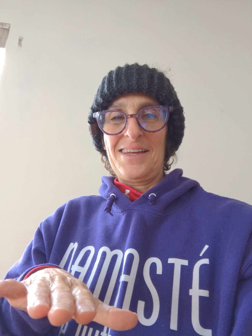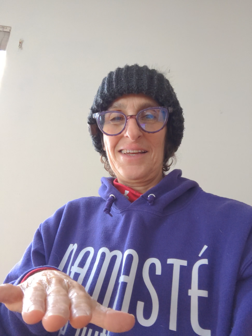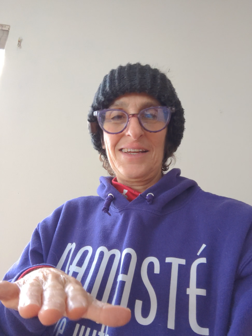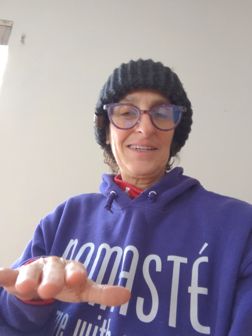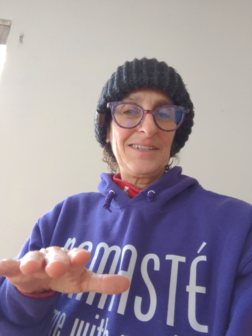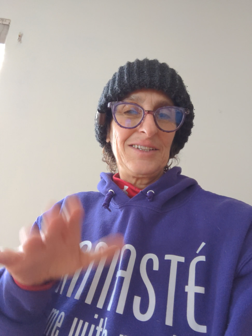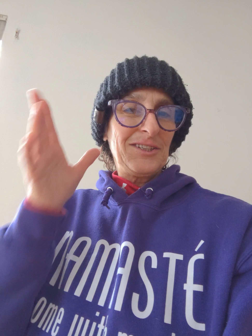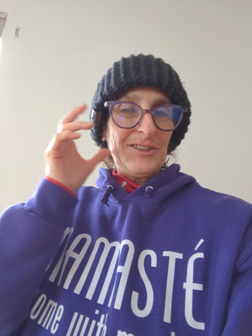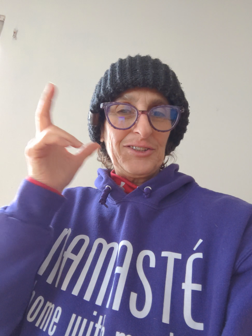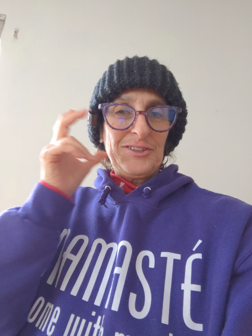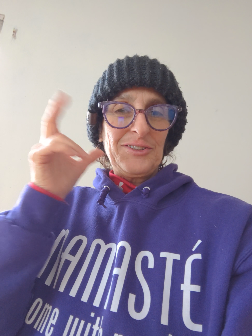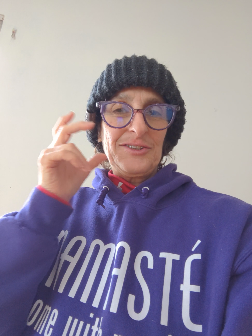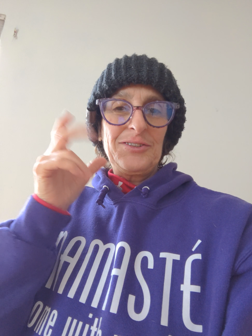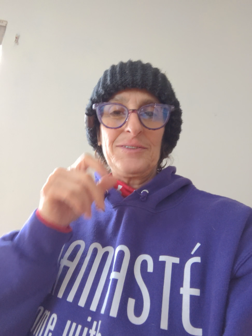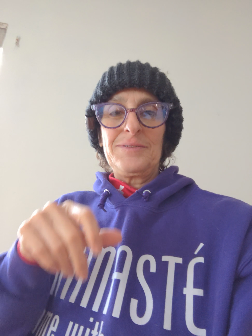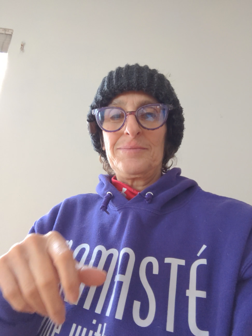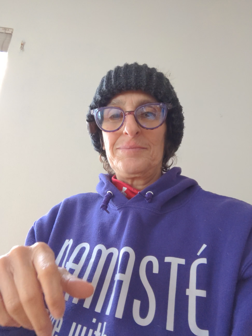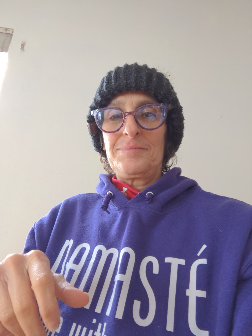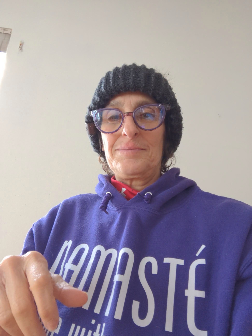hear